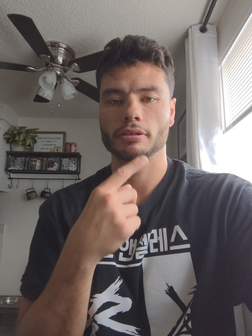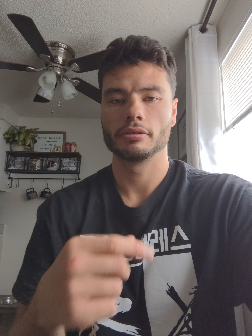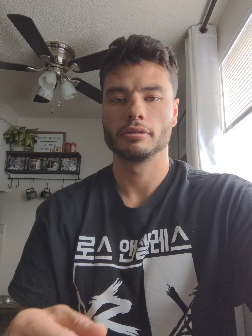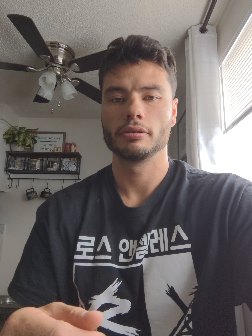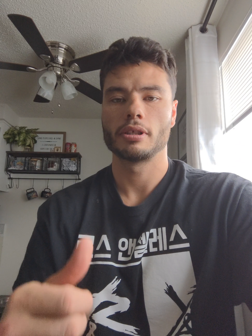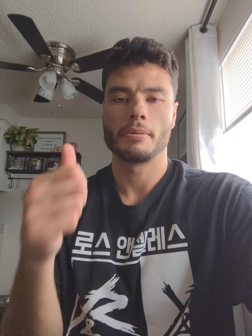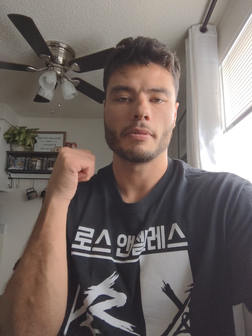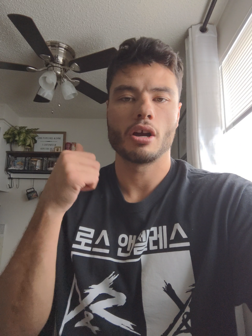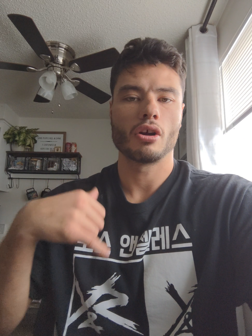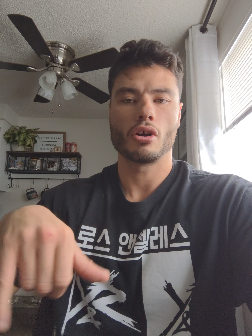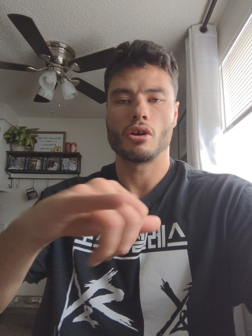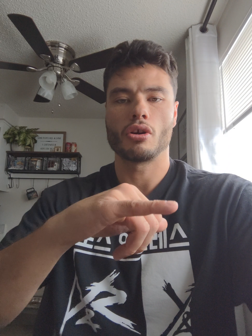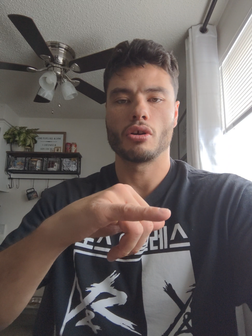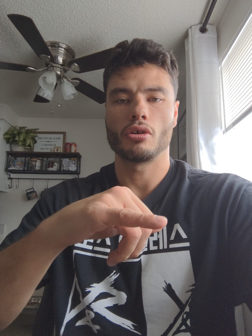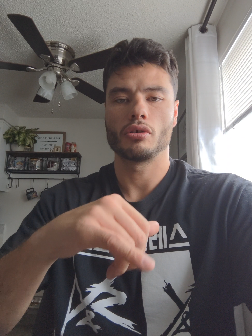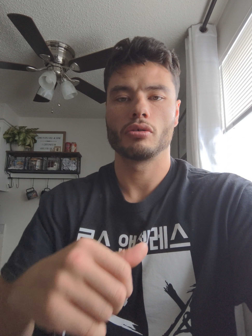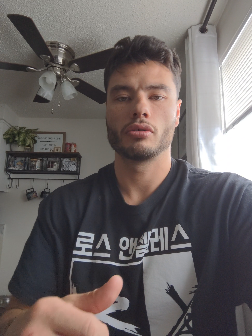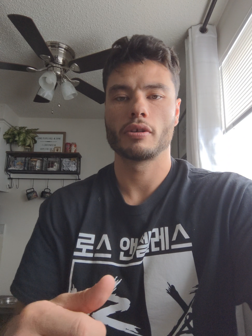backyard